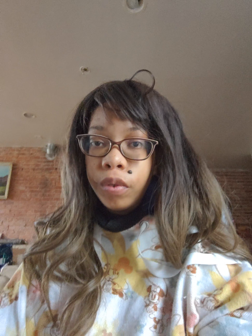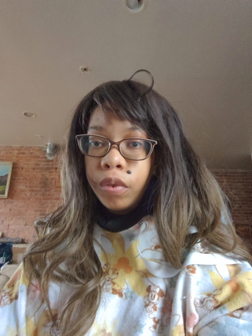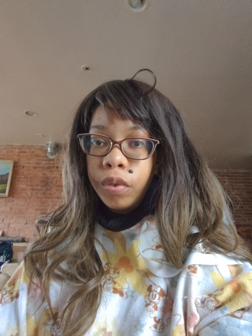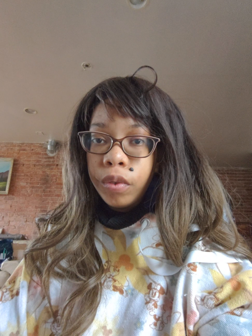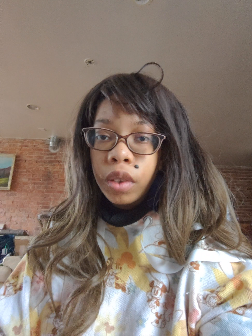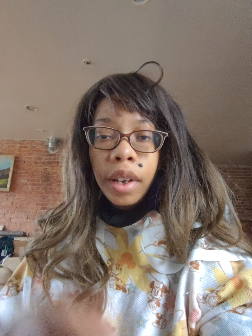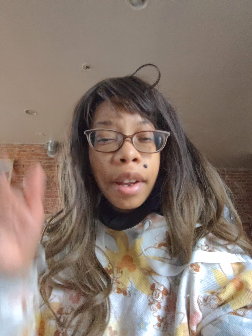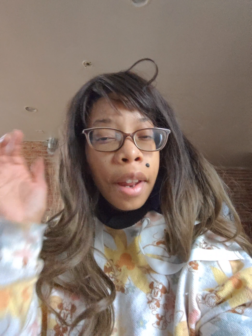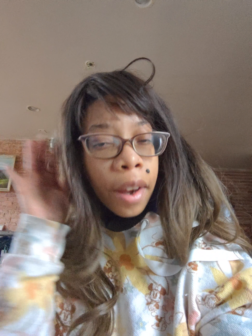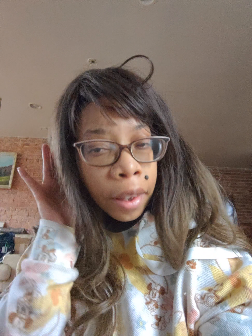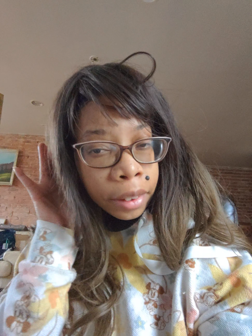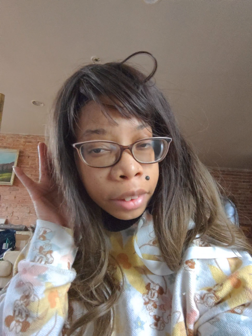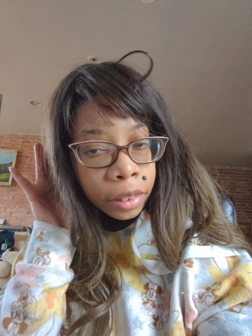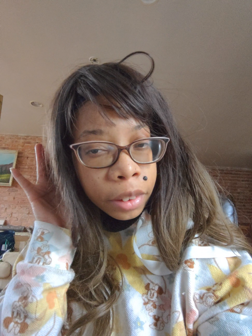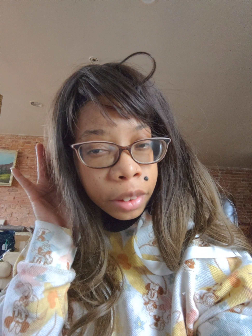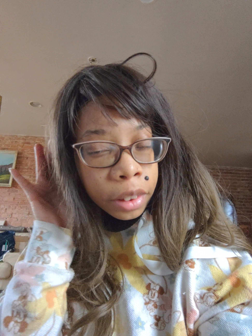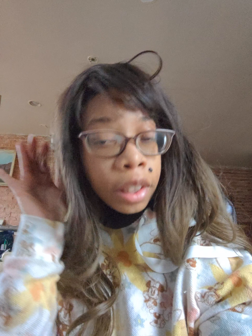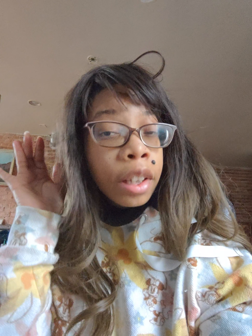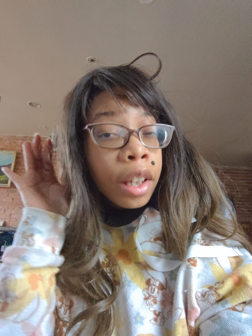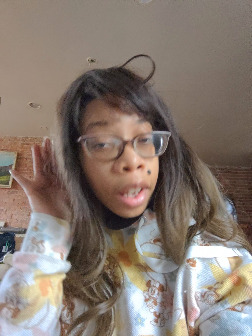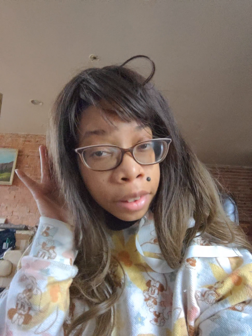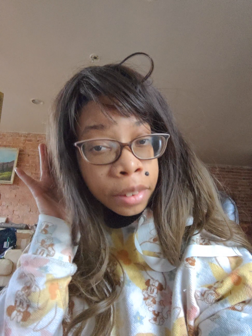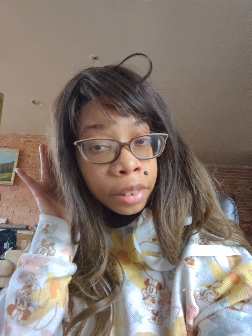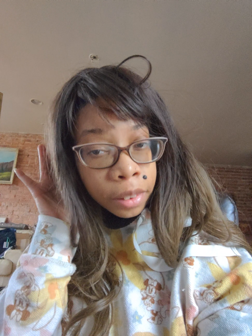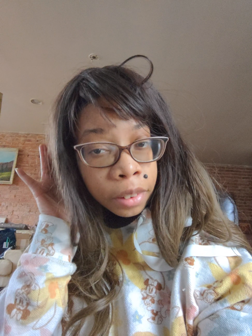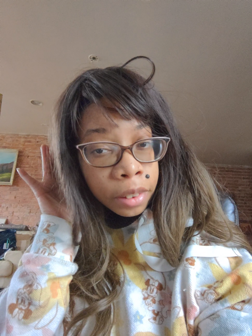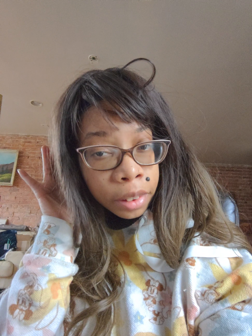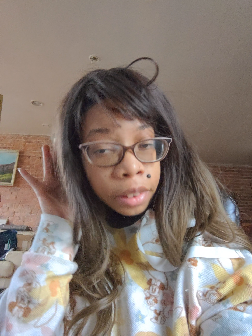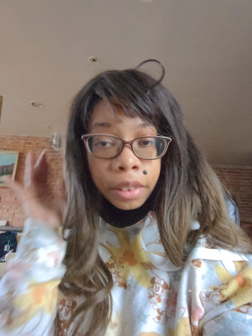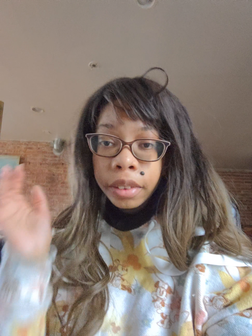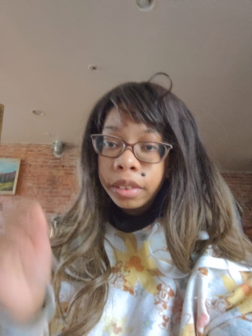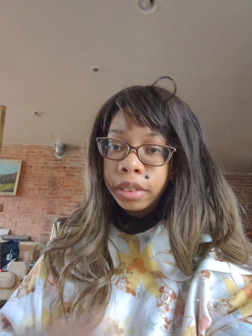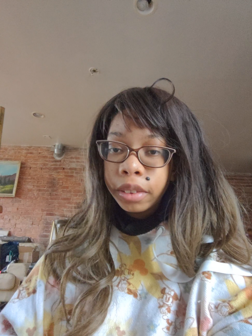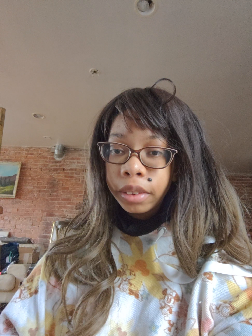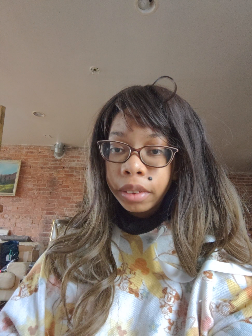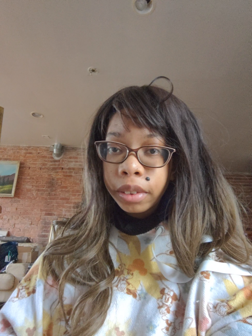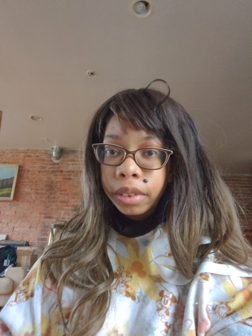listen